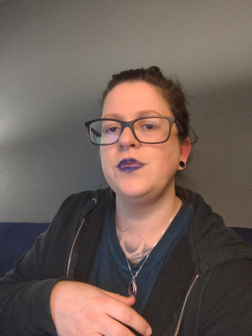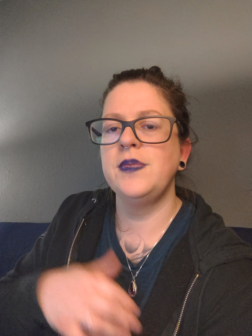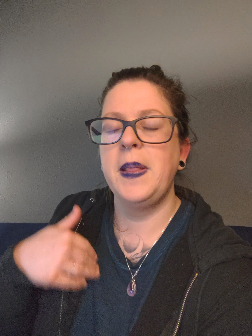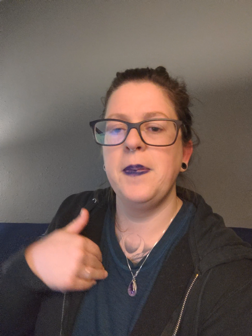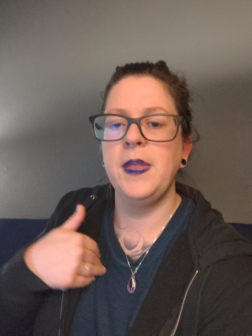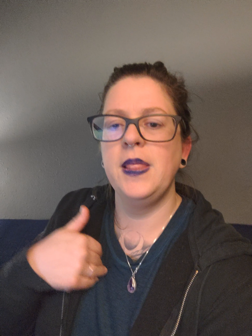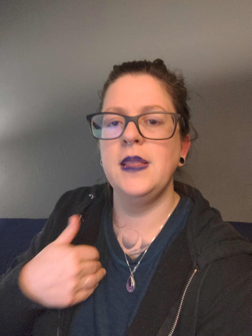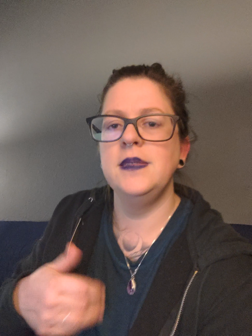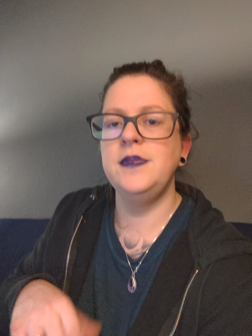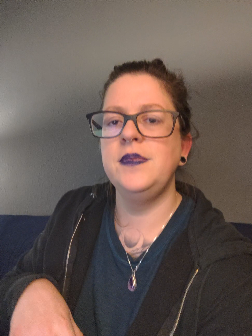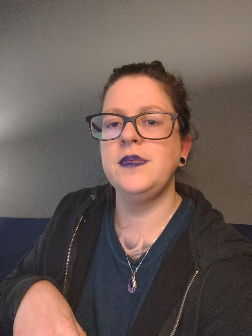animal